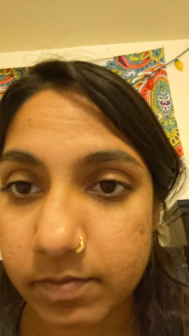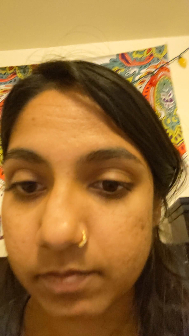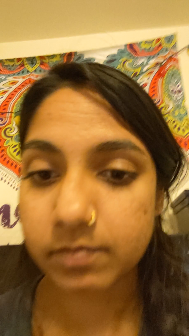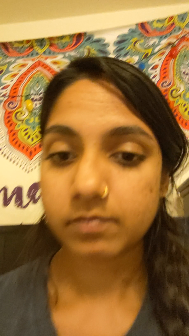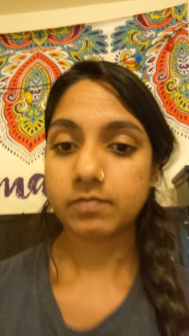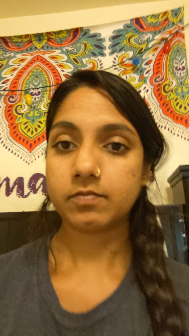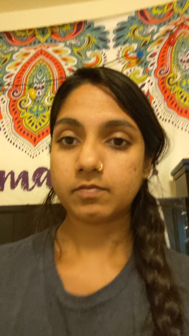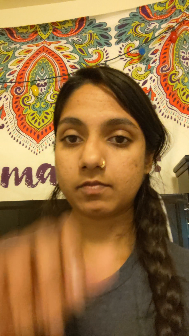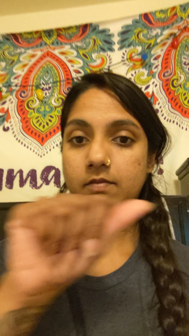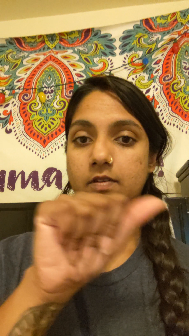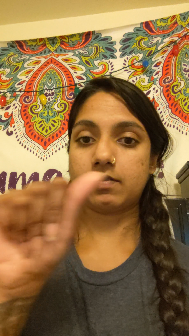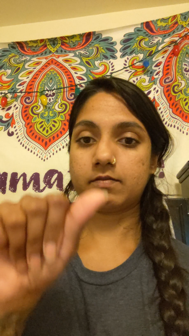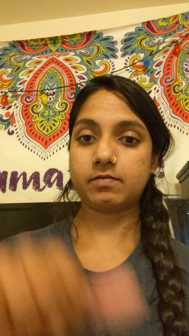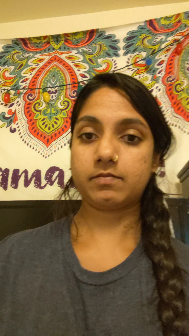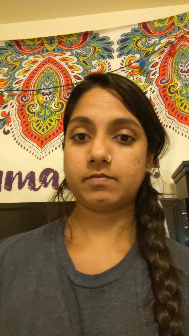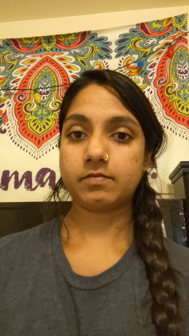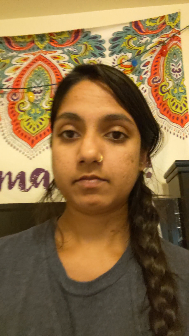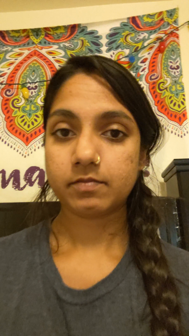a